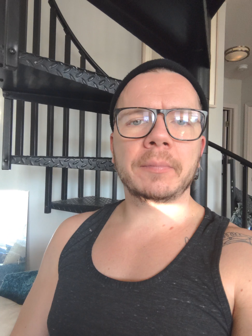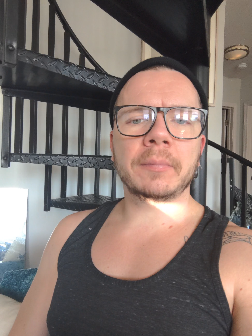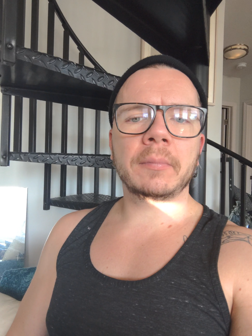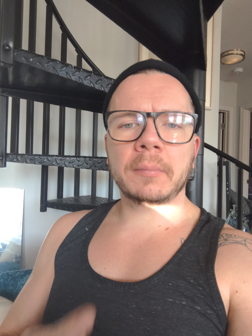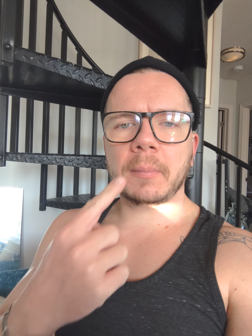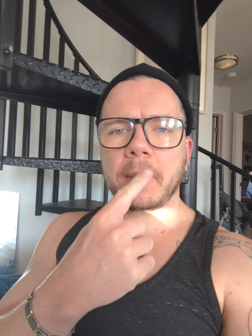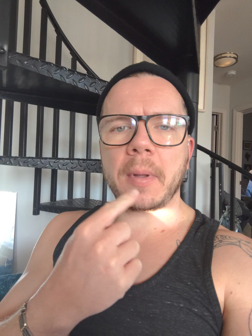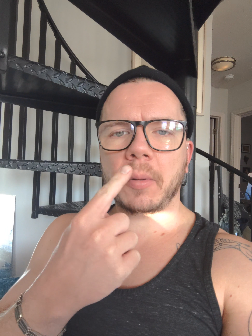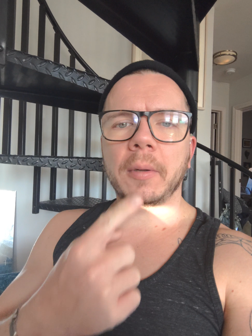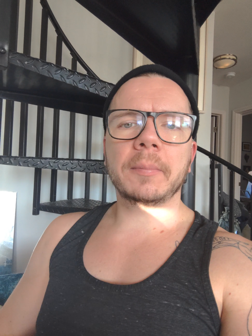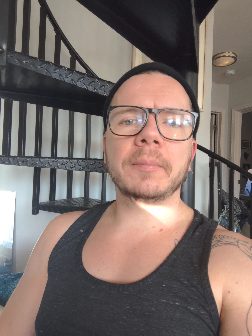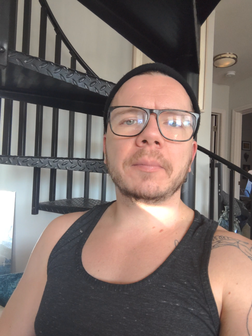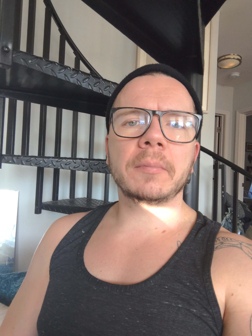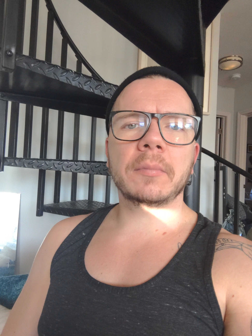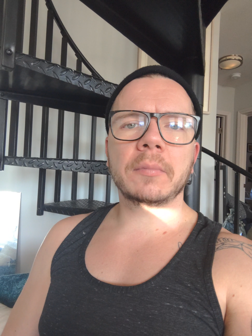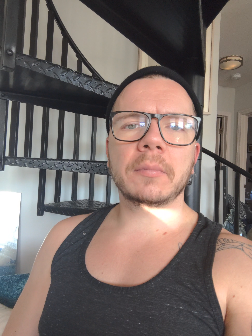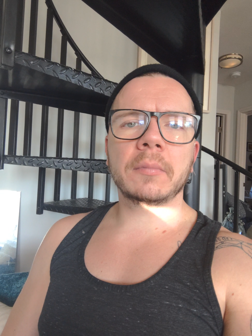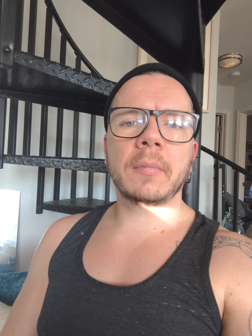mouth